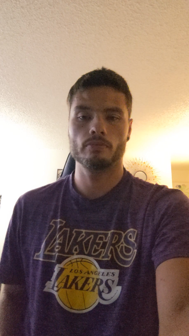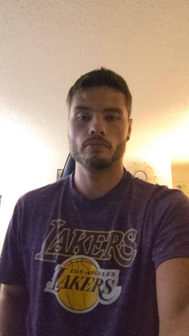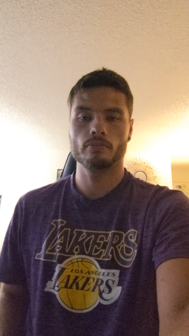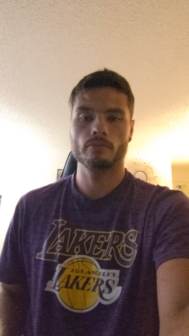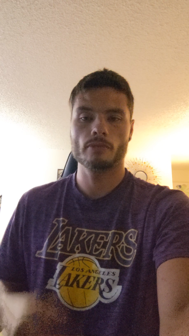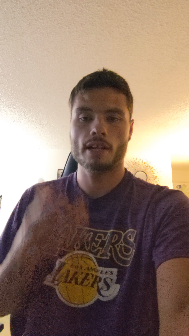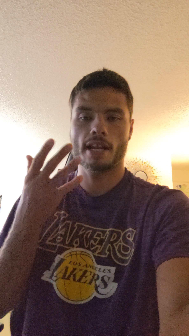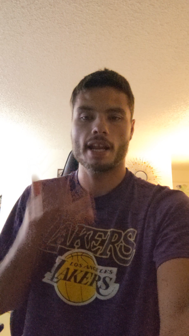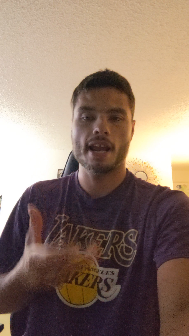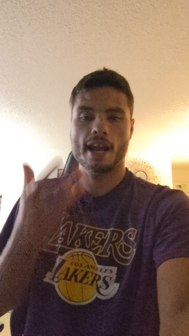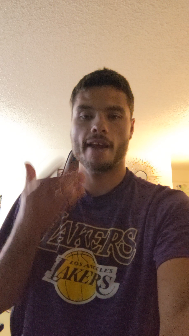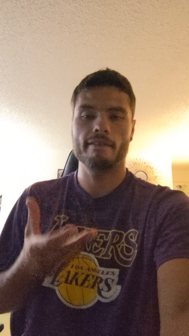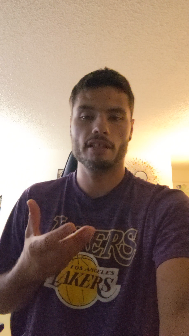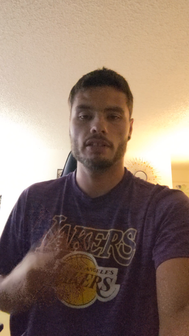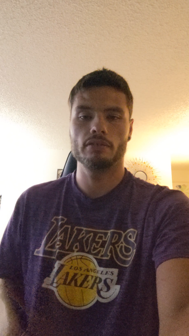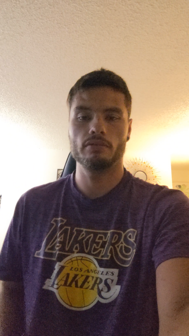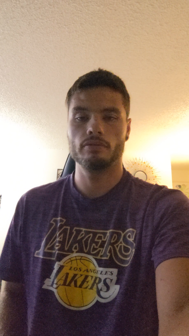heavy